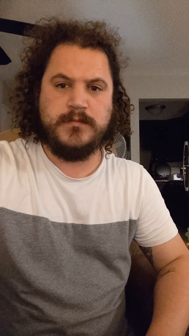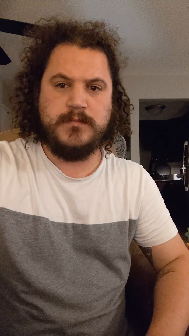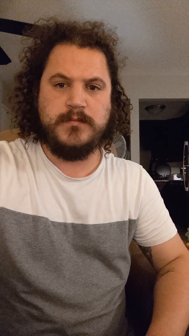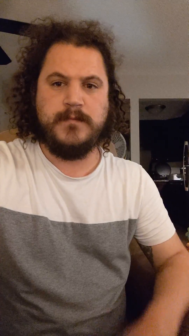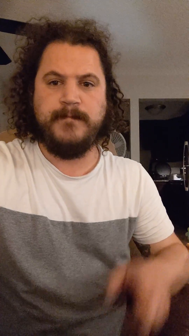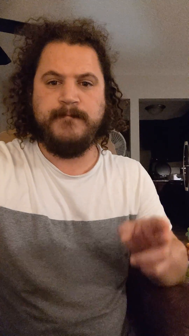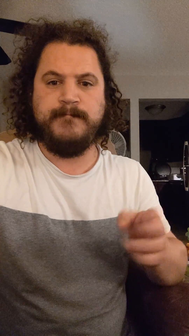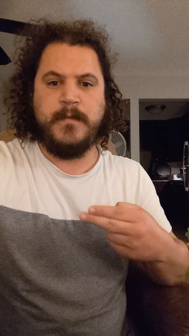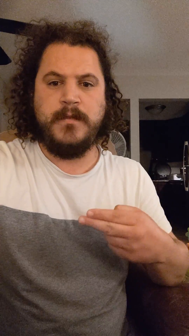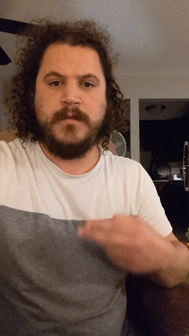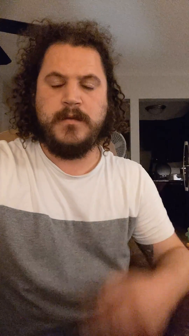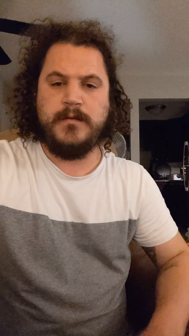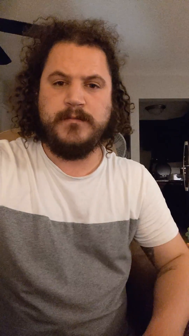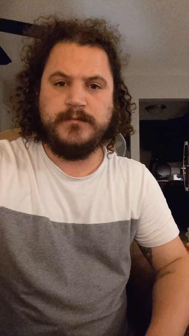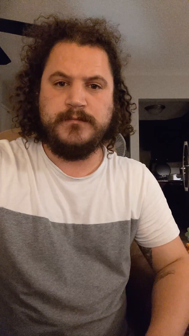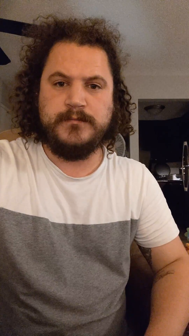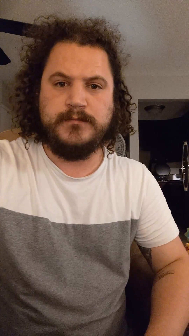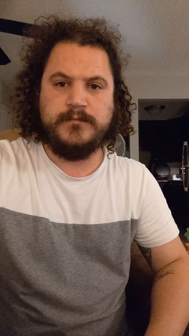belt